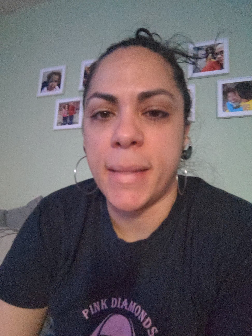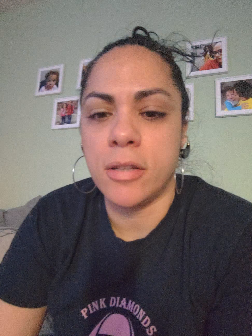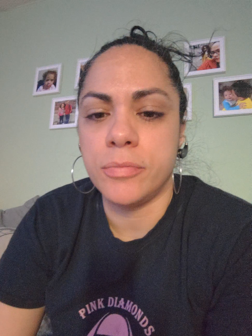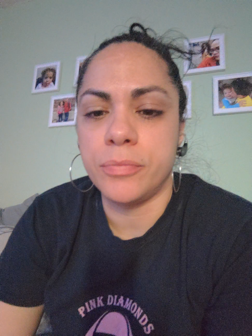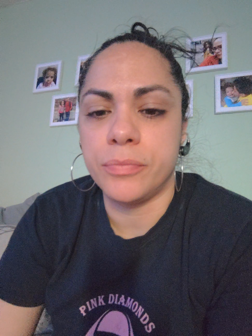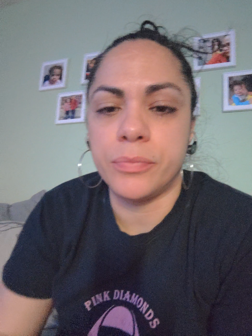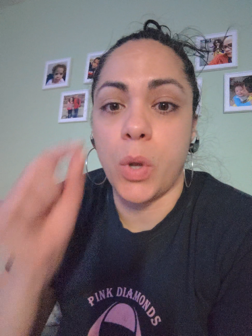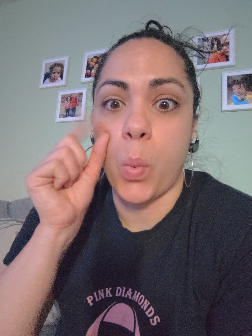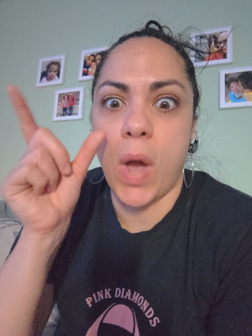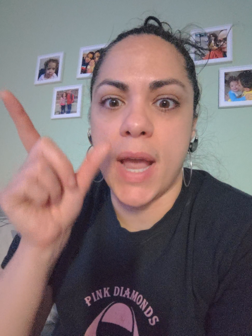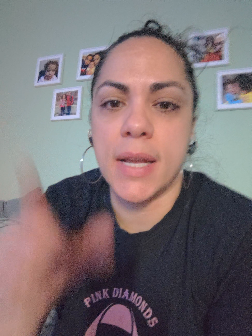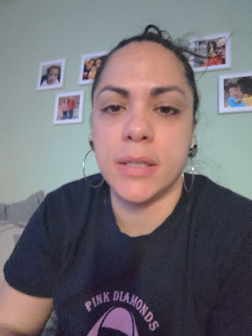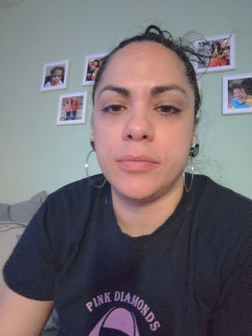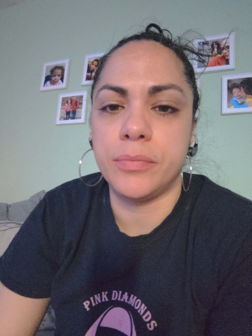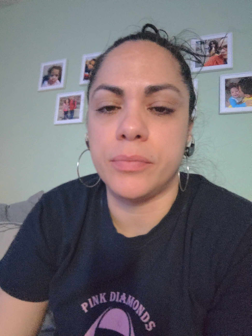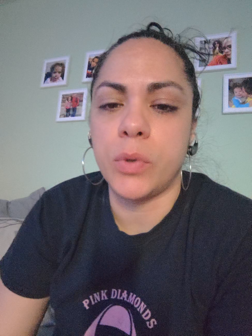wake